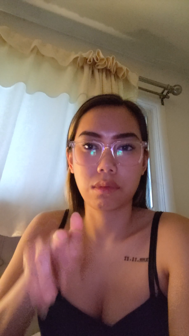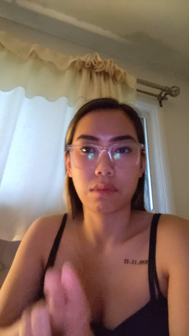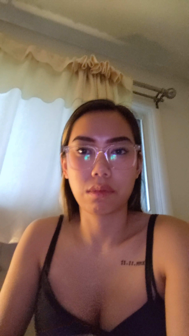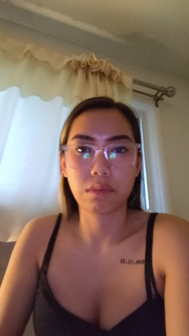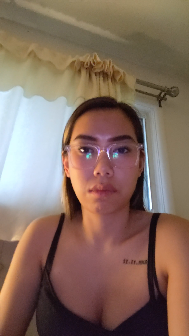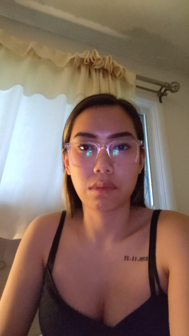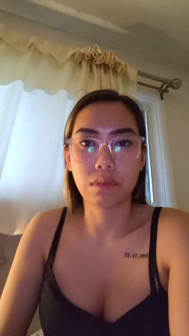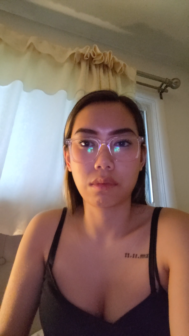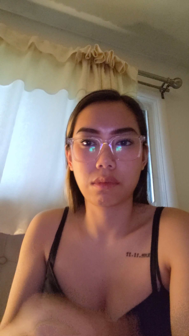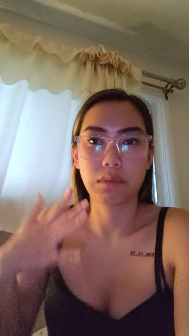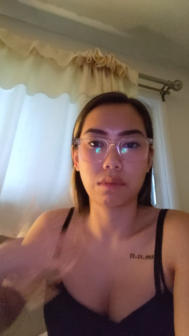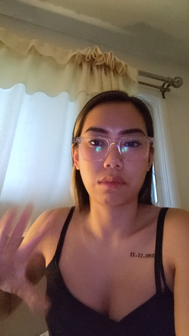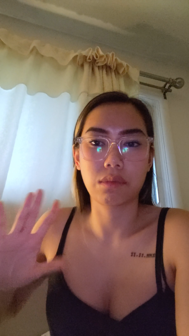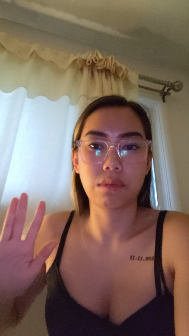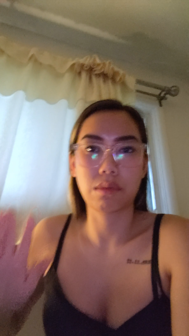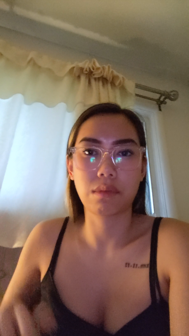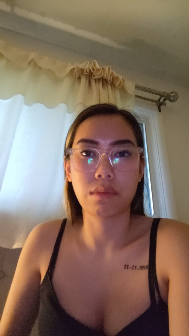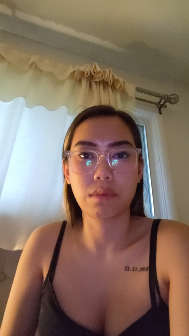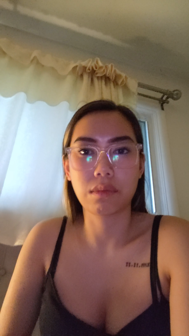dress